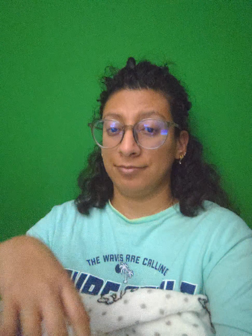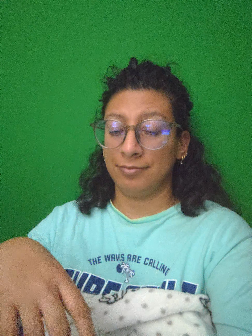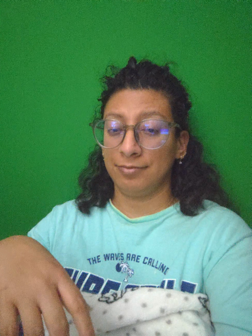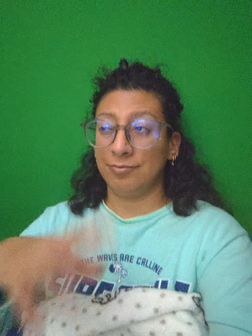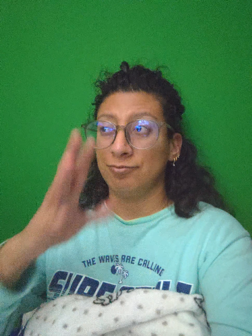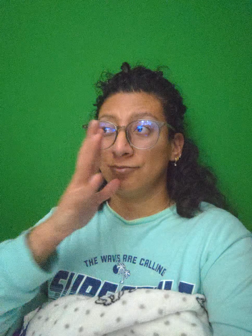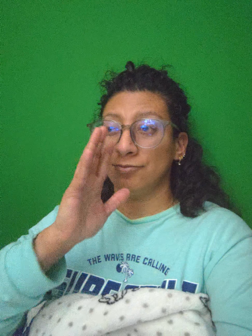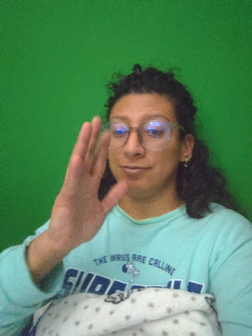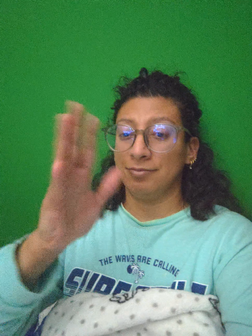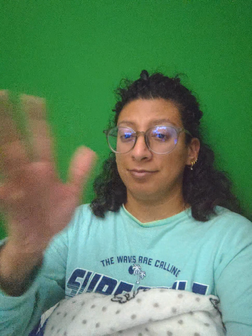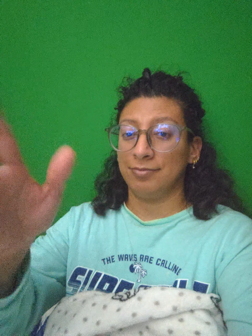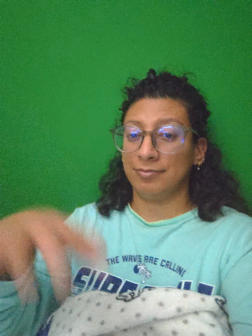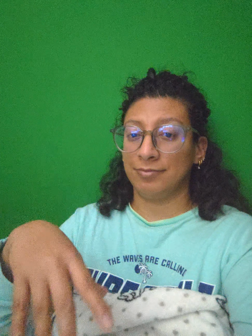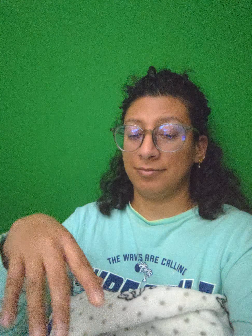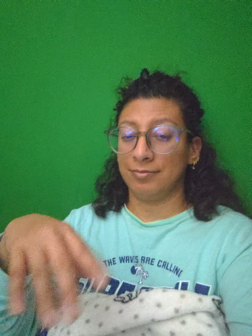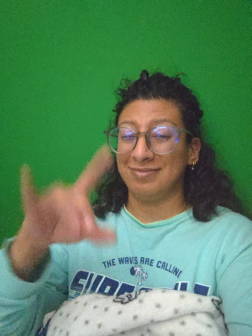grandma